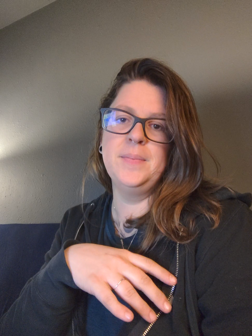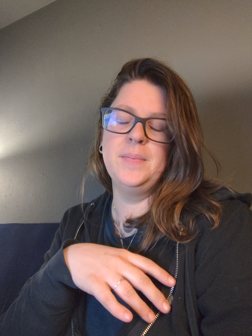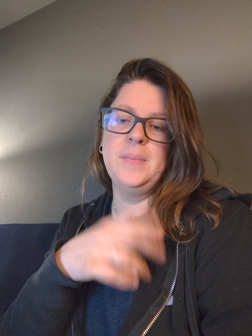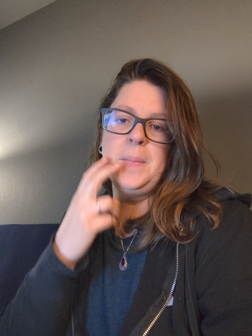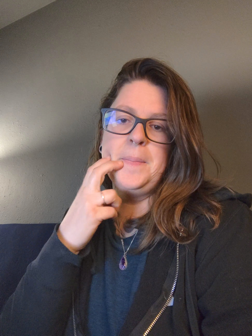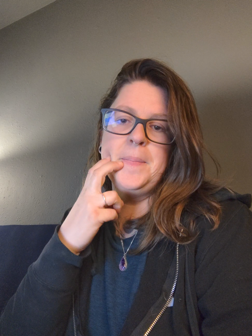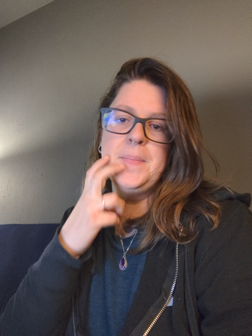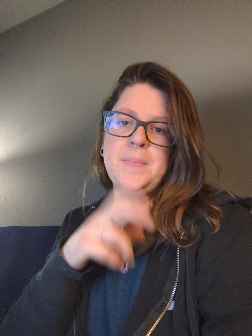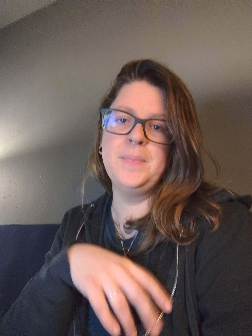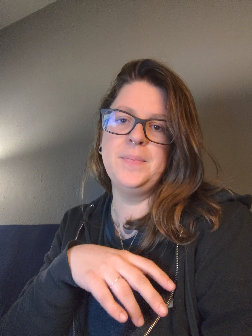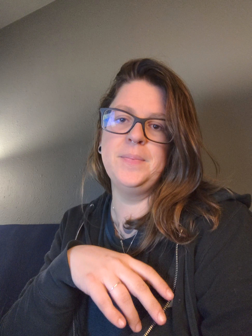gum